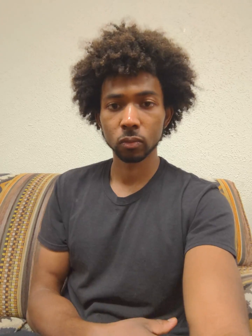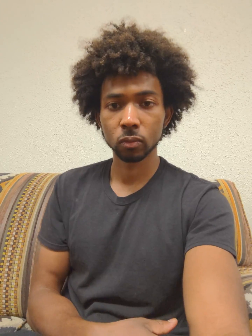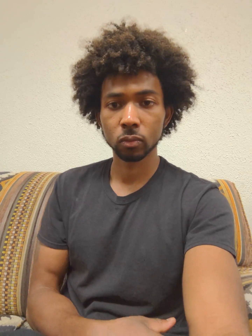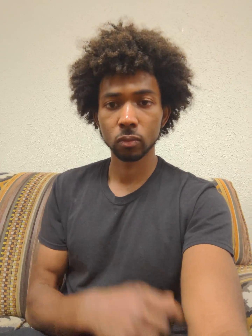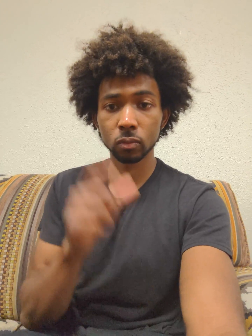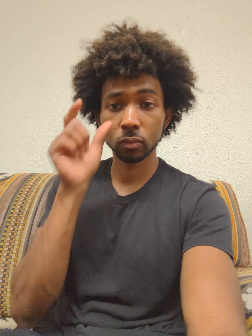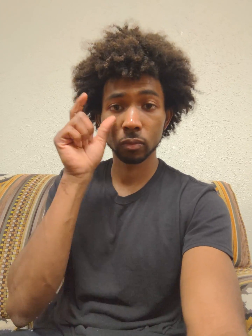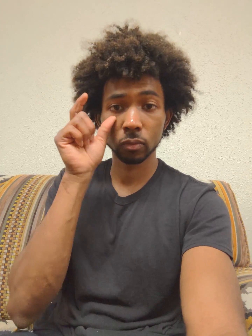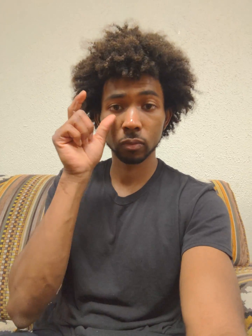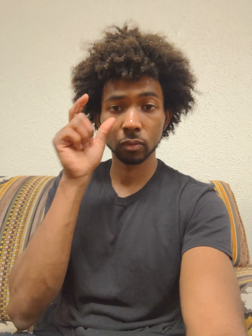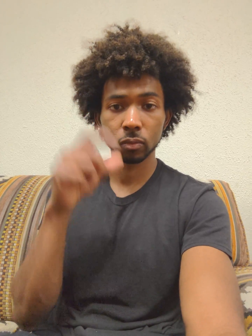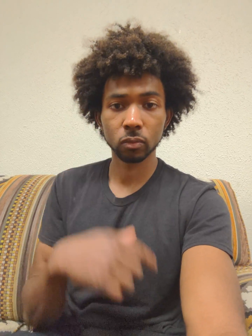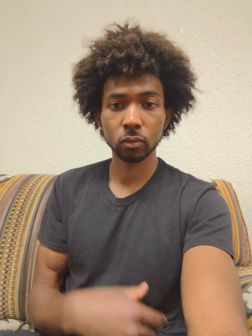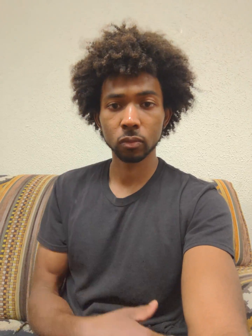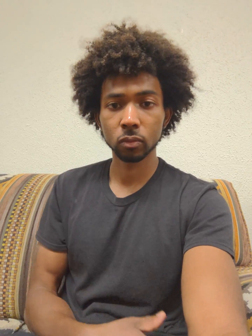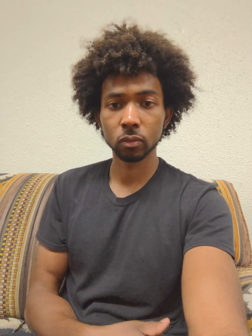glasses